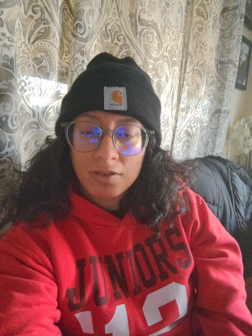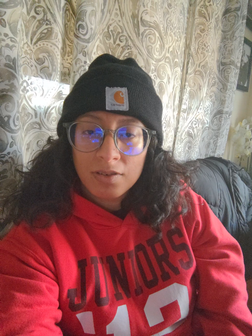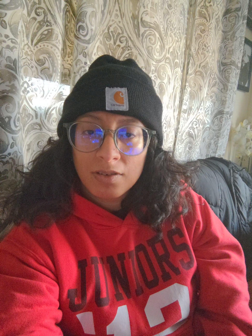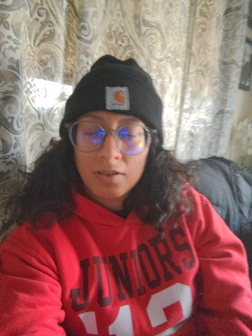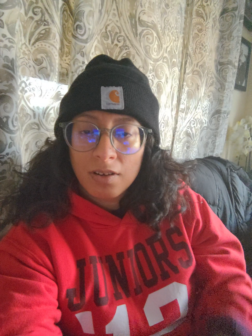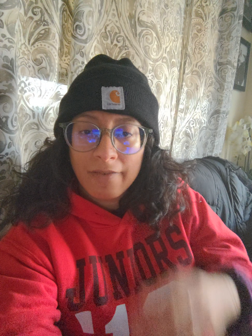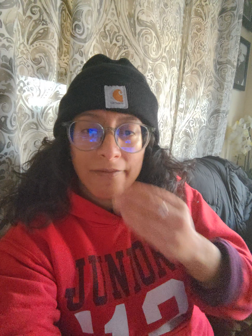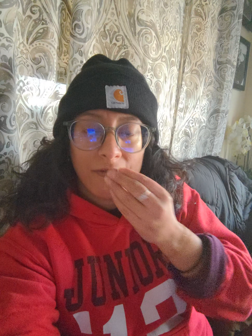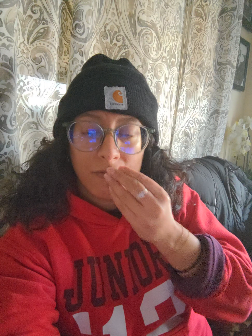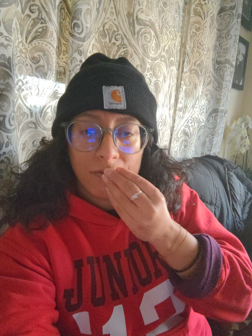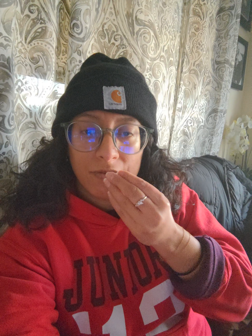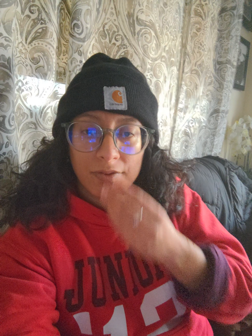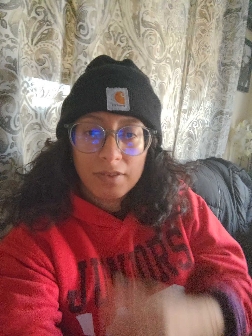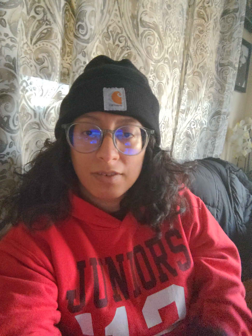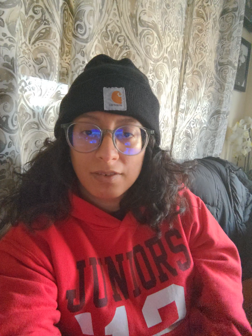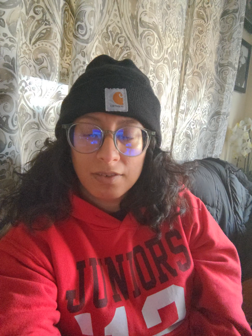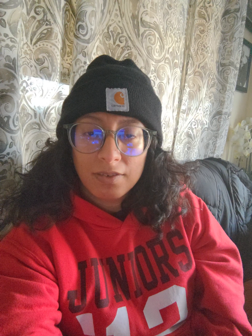food